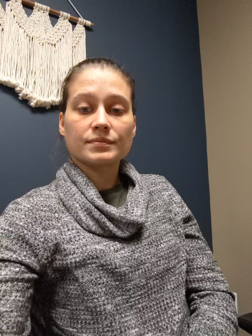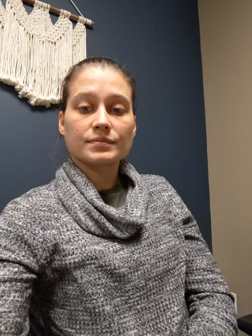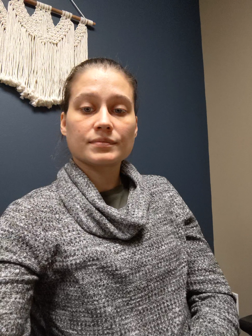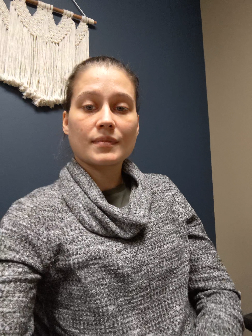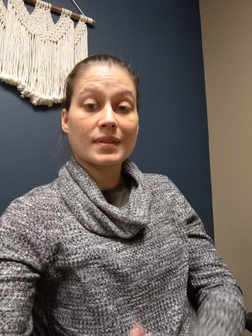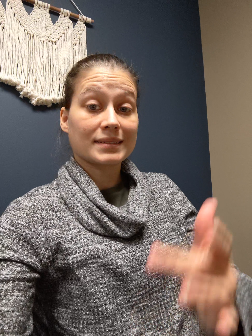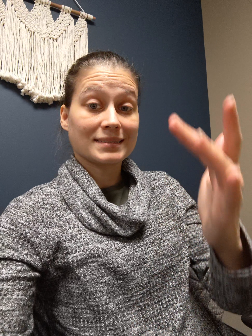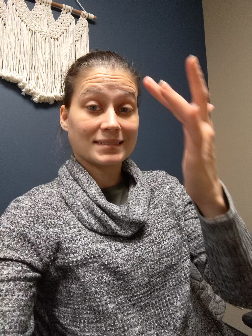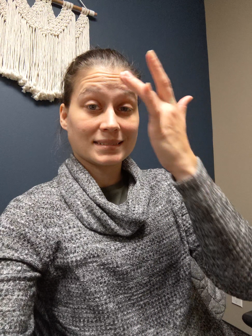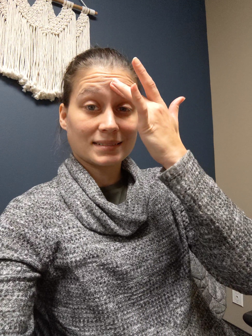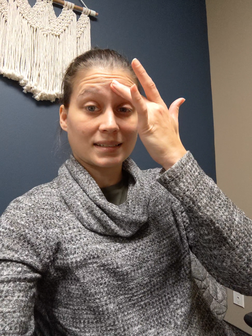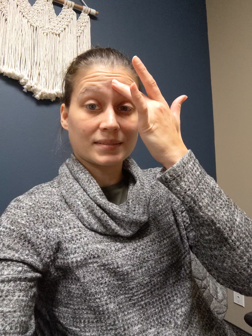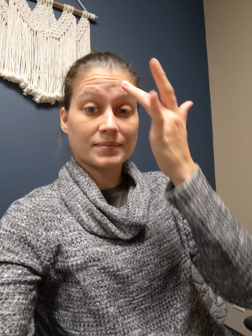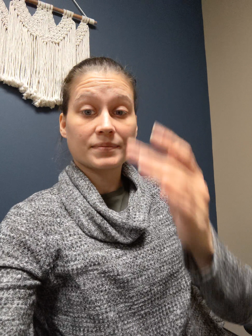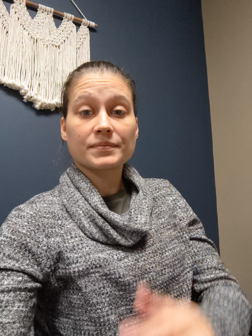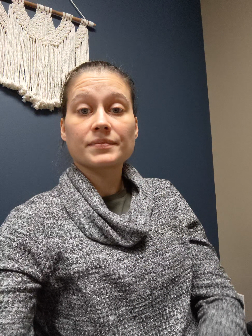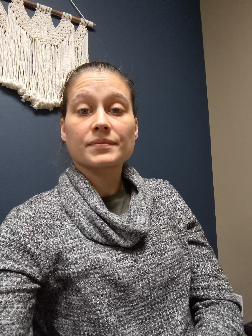sick